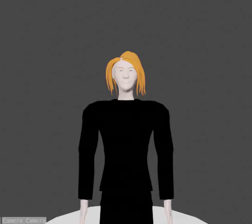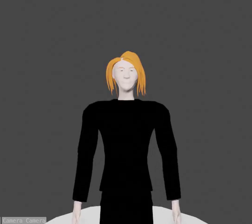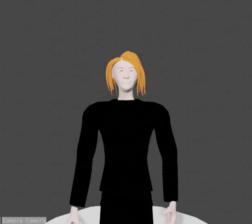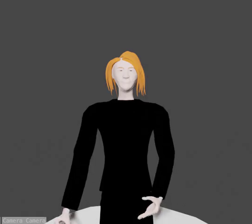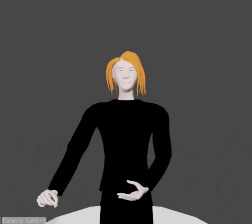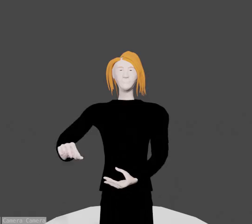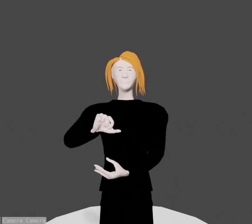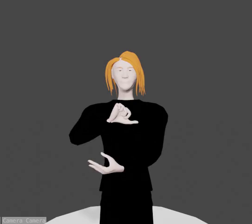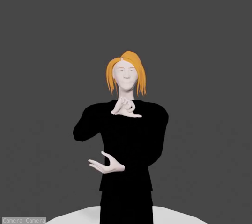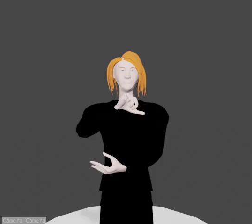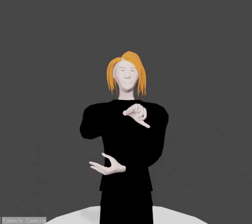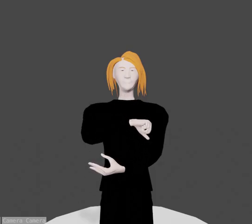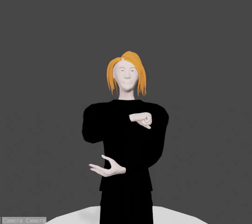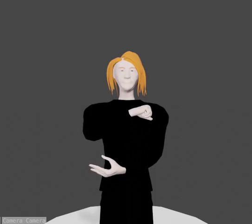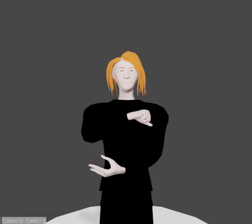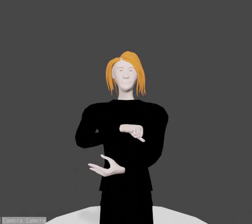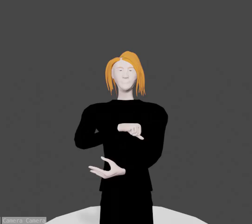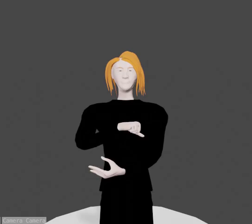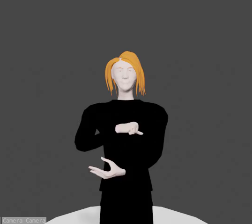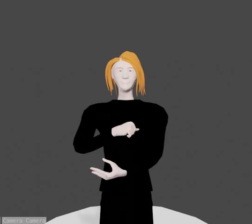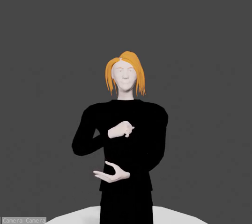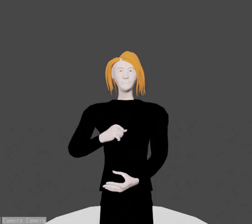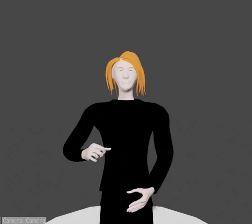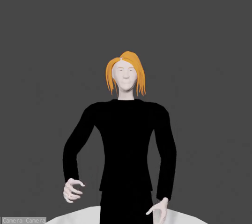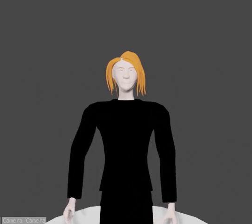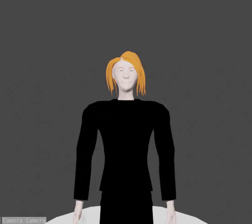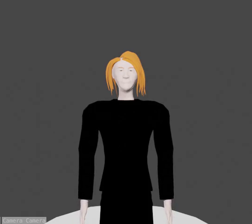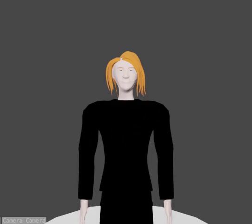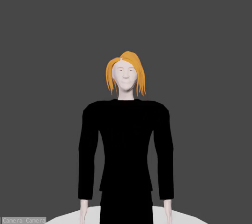Annoint Baby